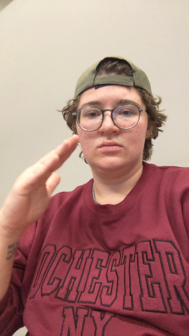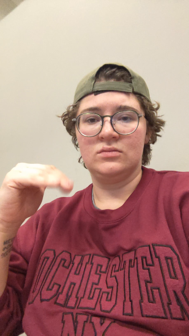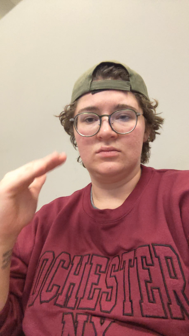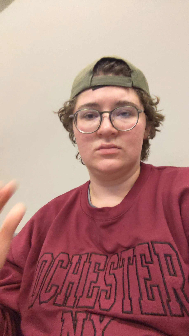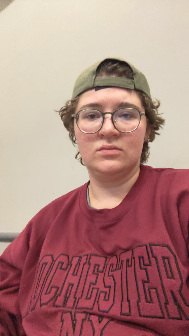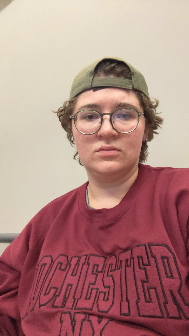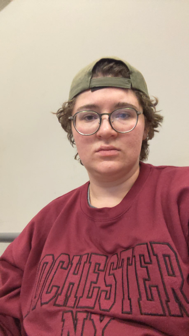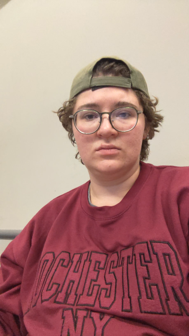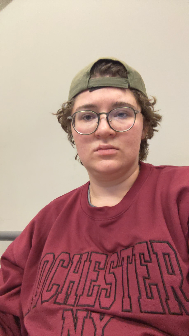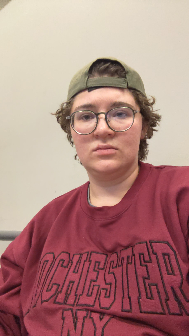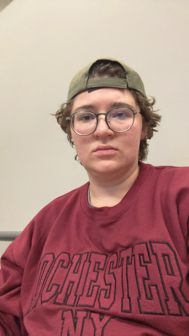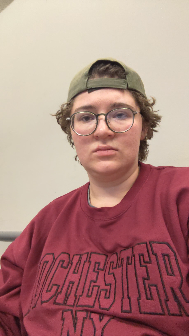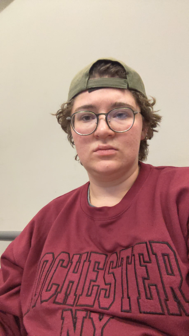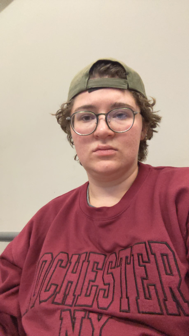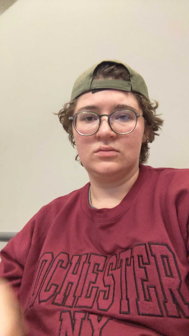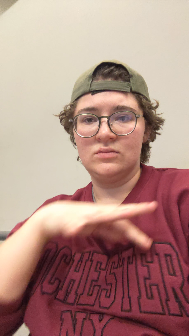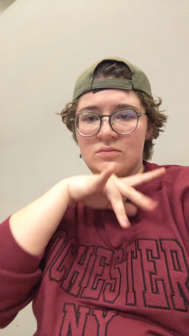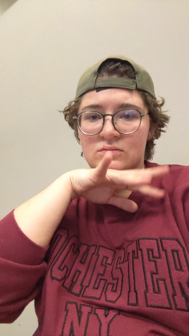naughty